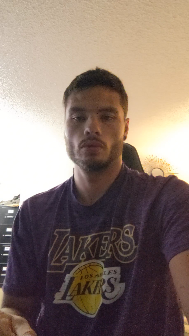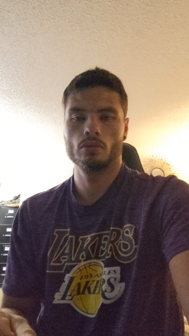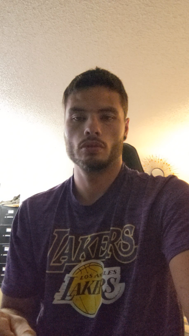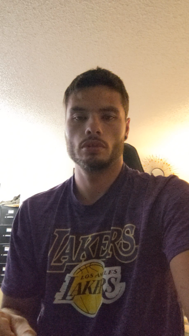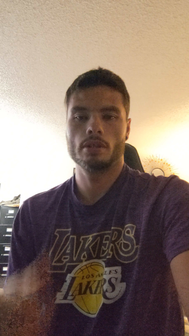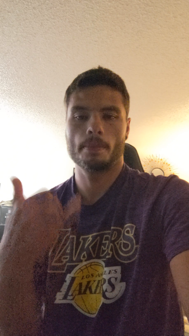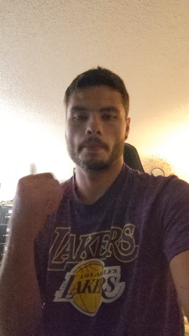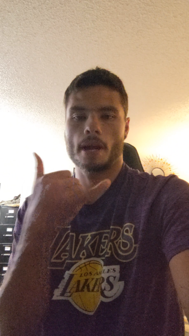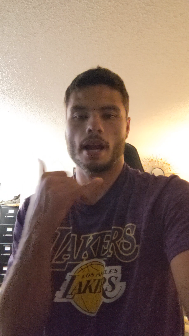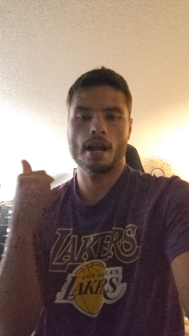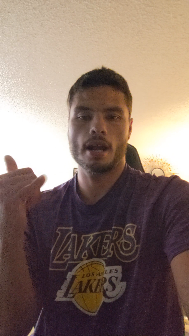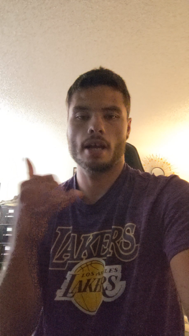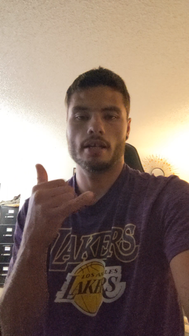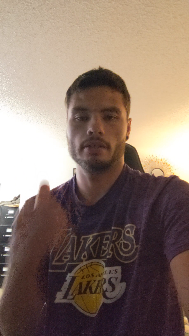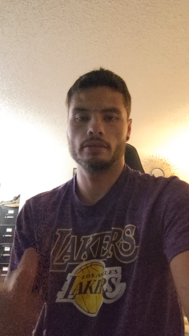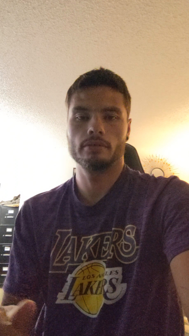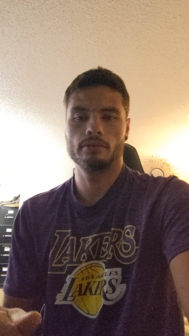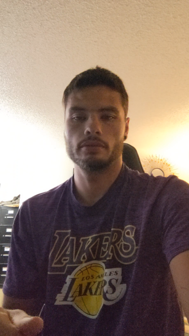play